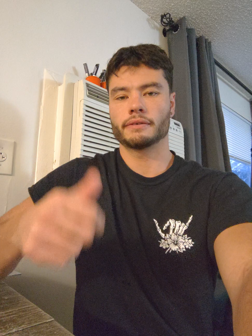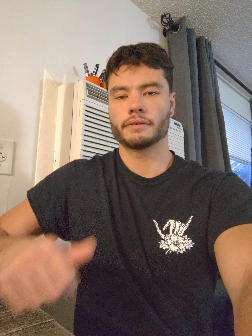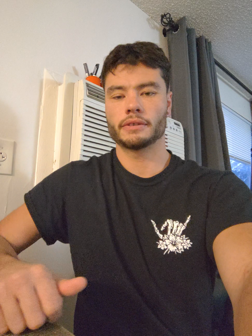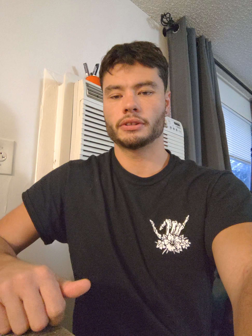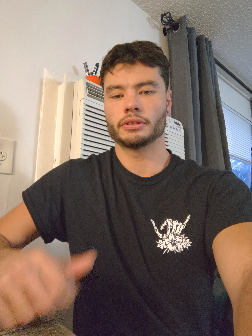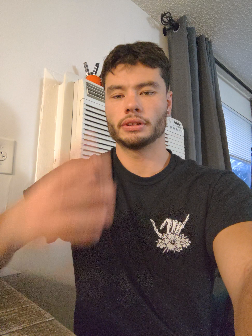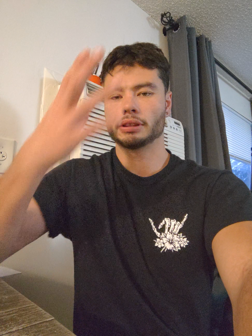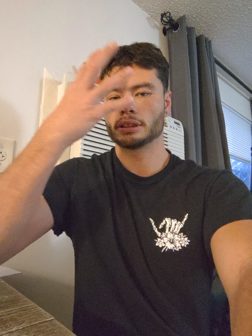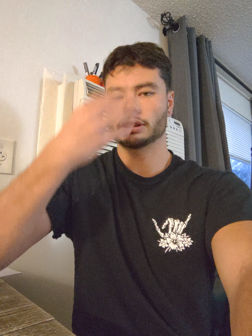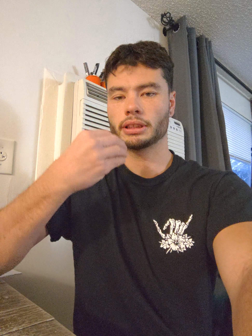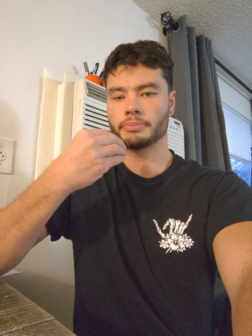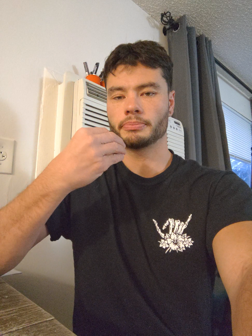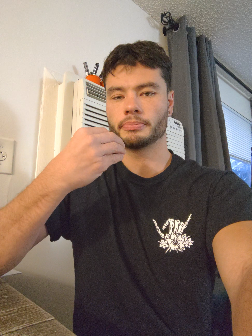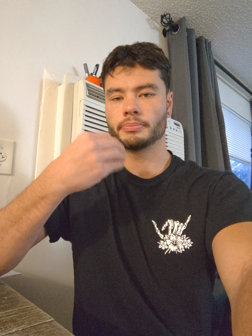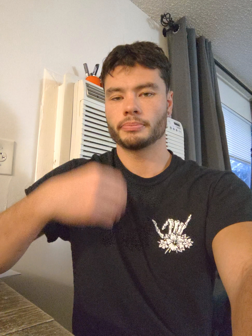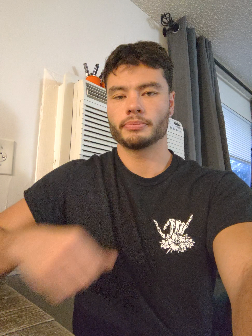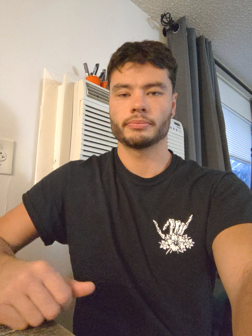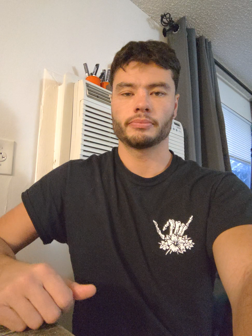sleep